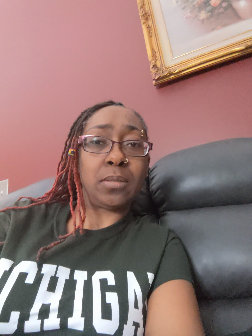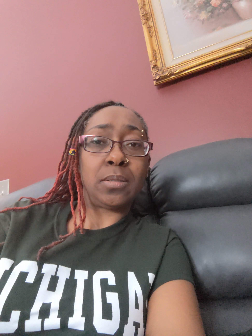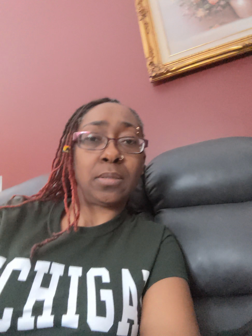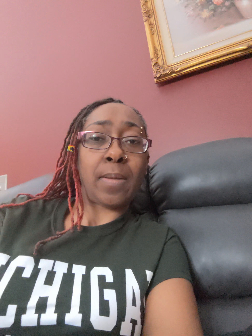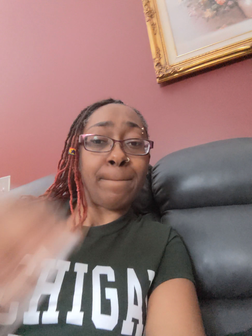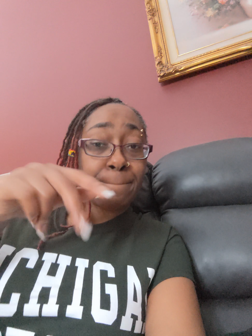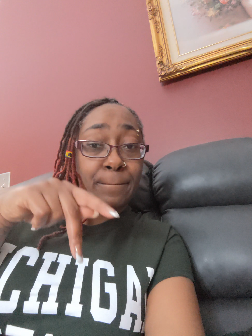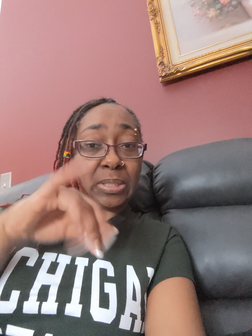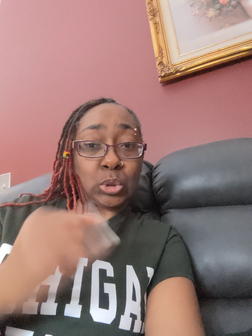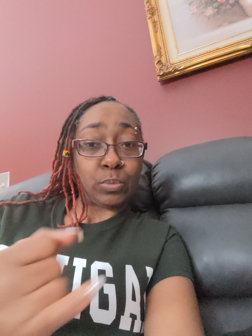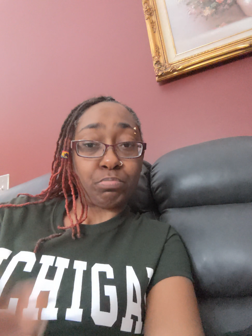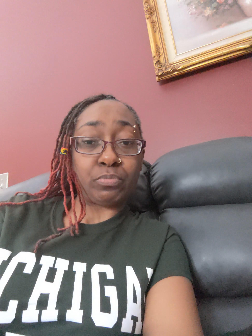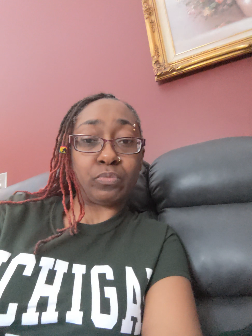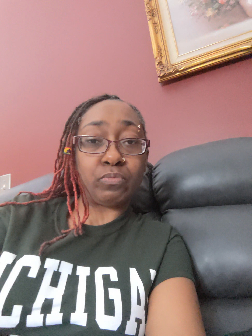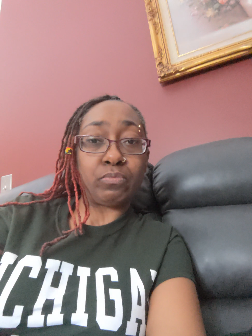pajamas